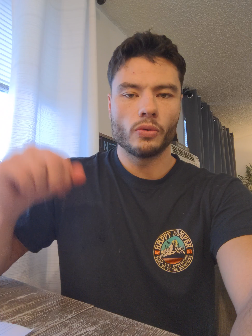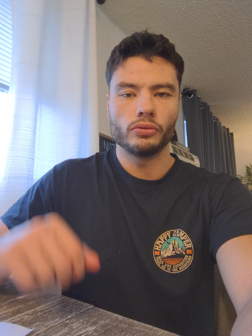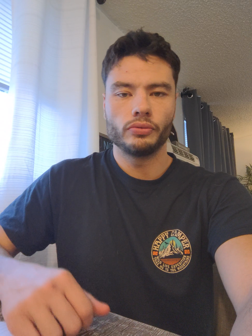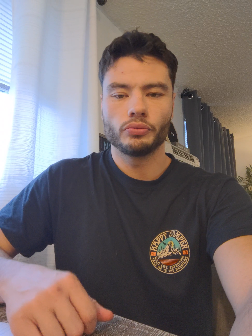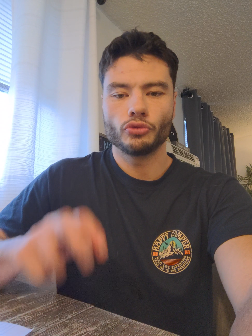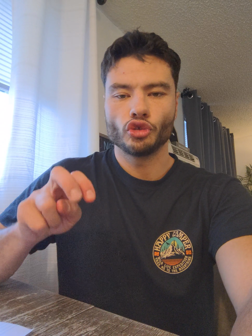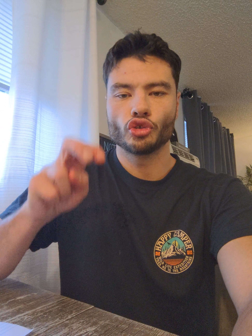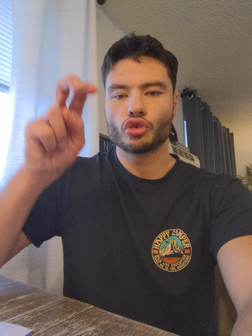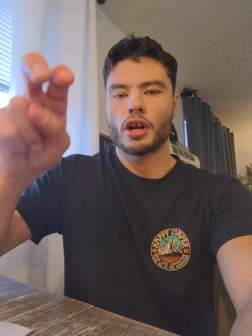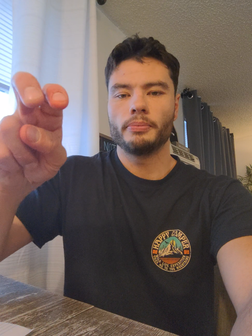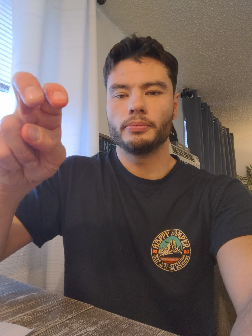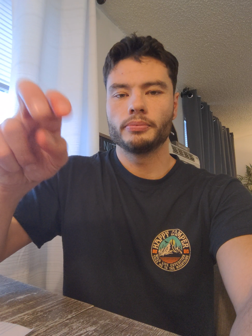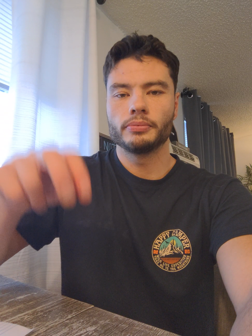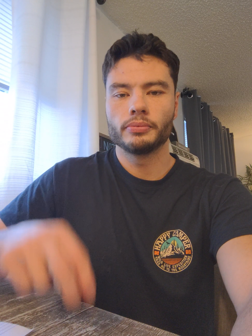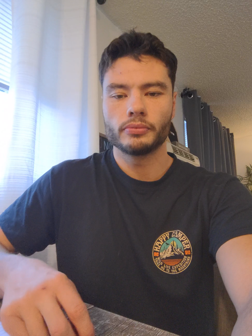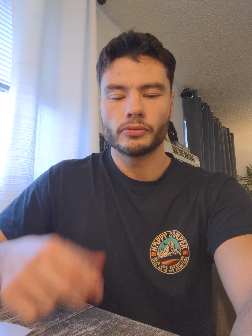jump